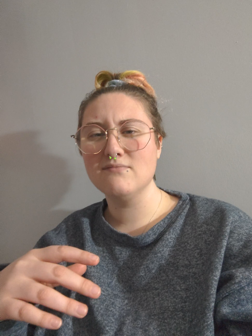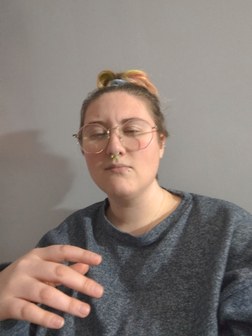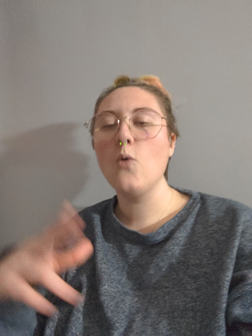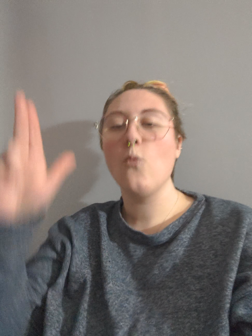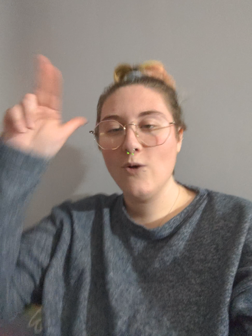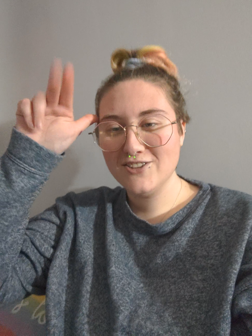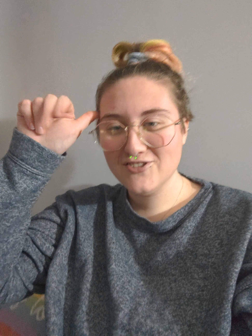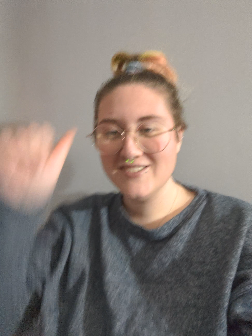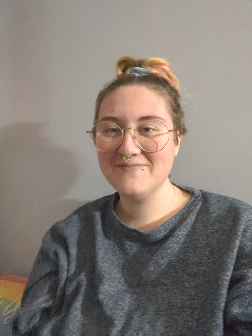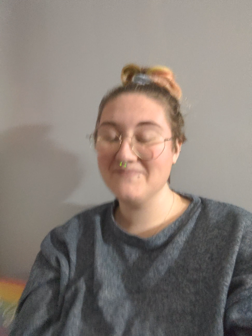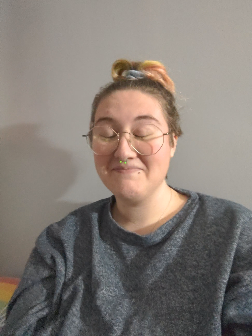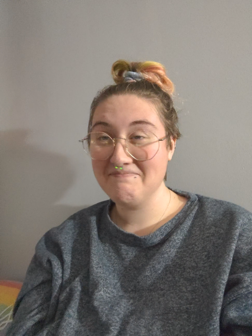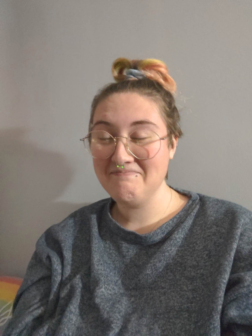horse